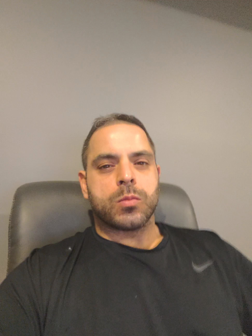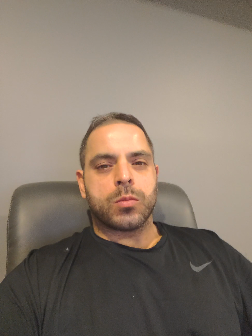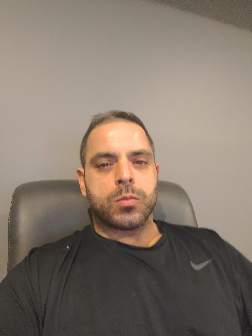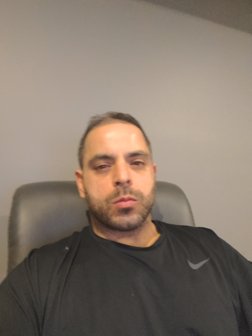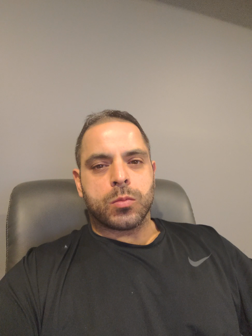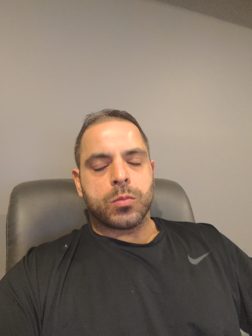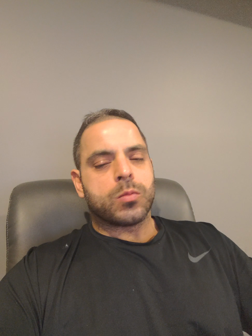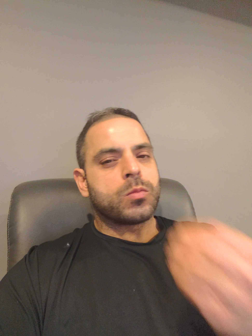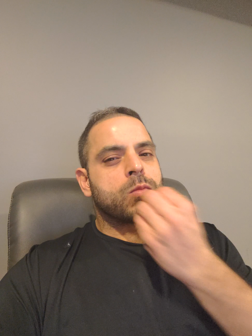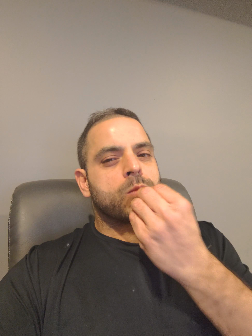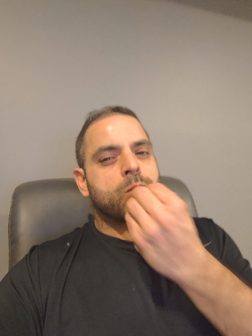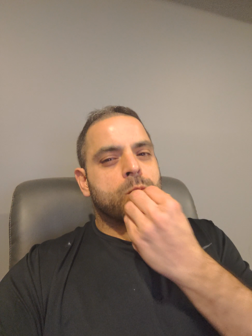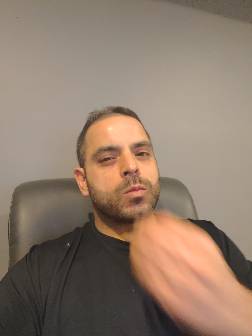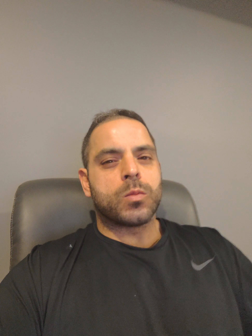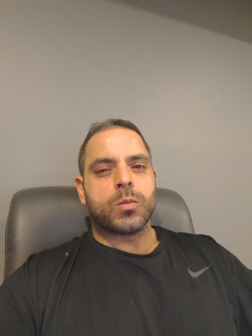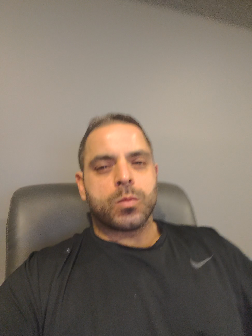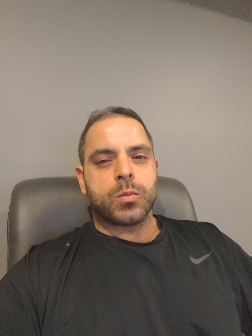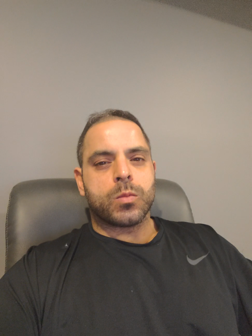food